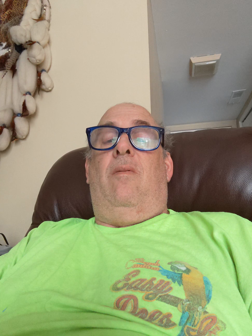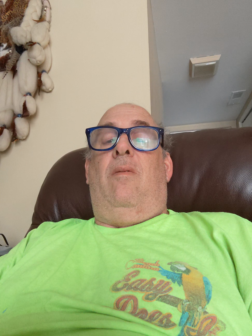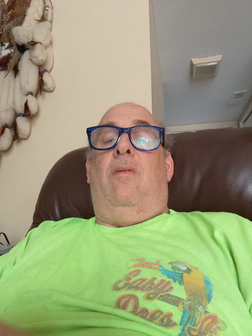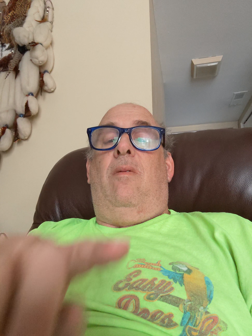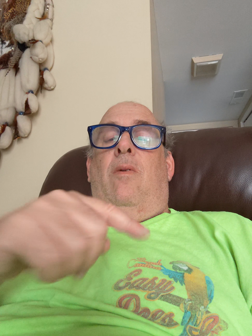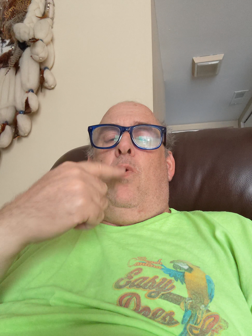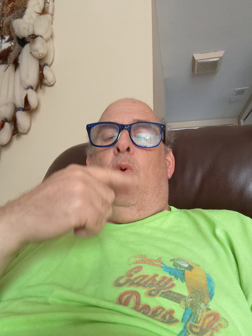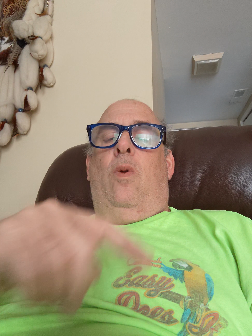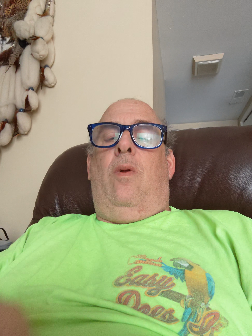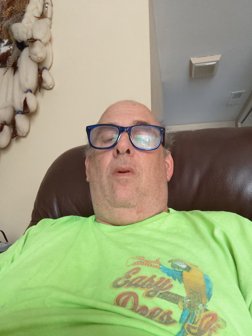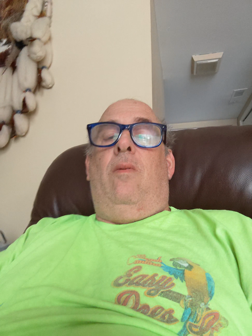who